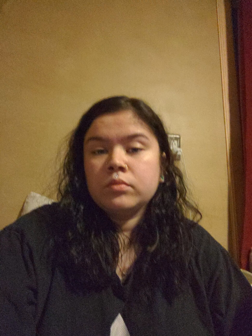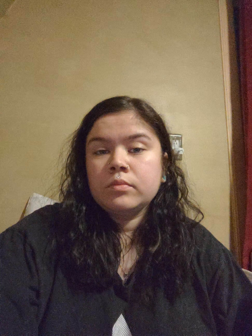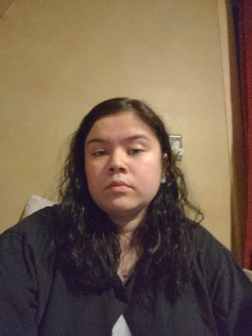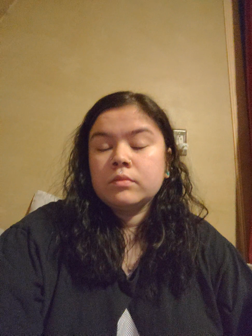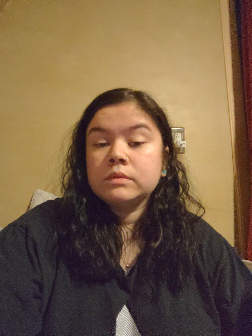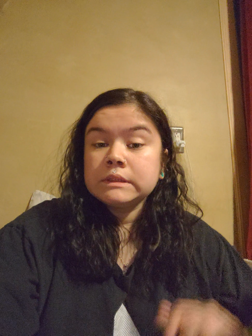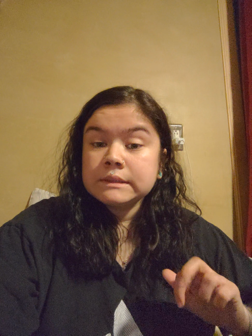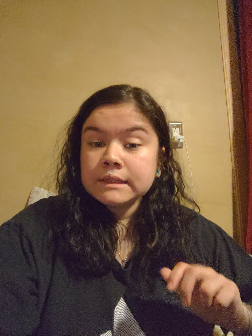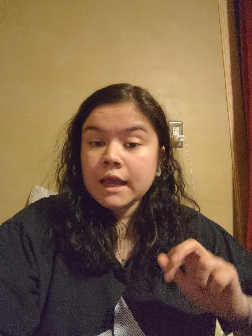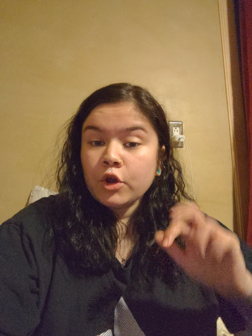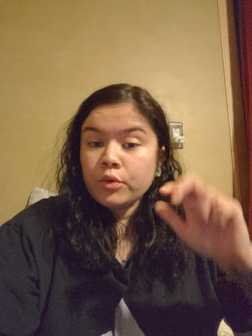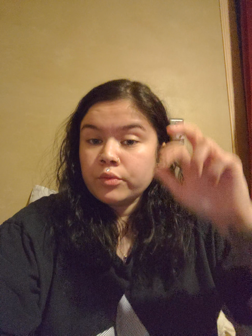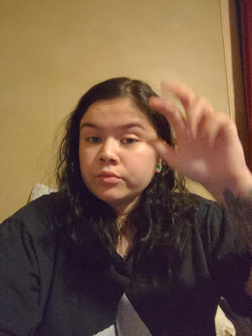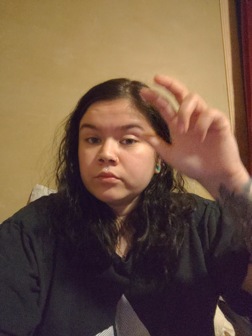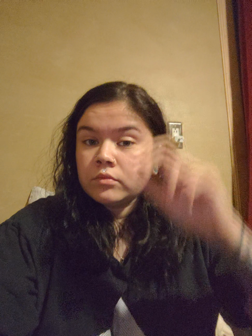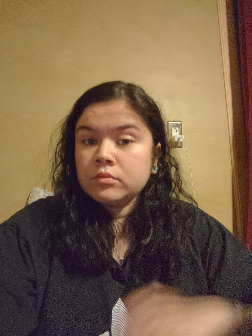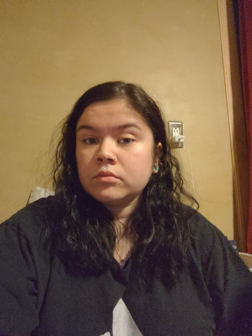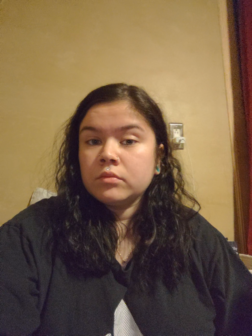stairs